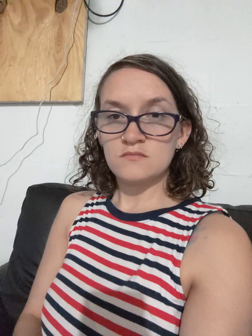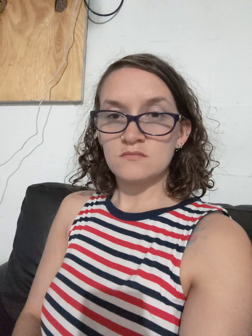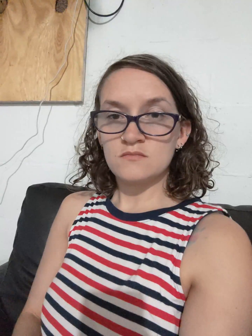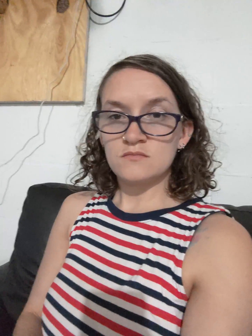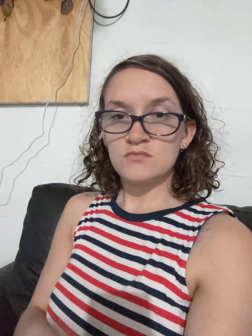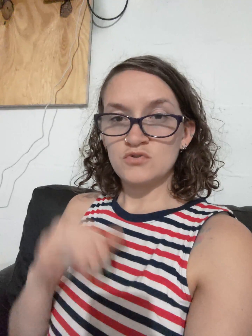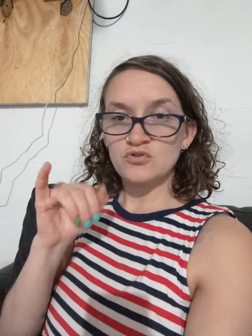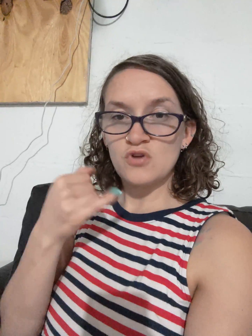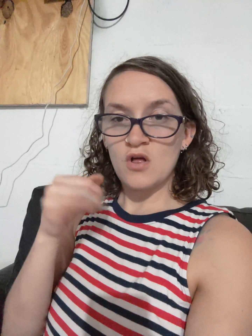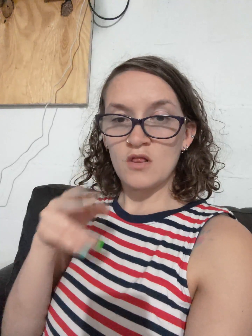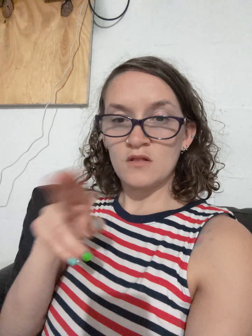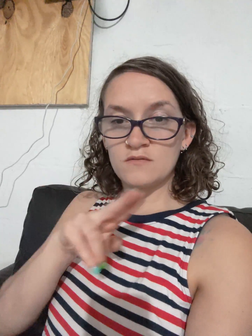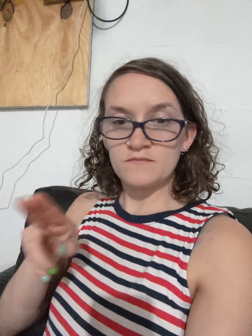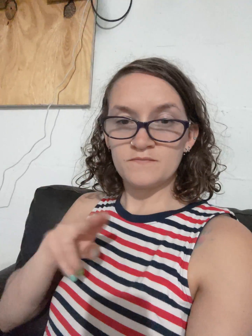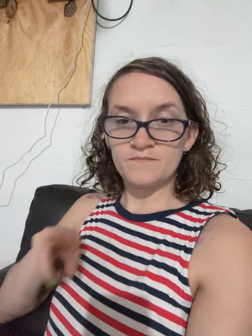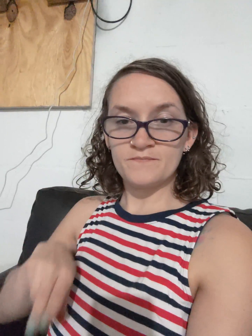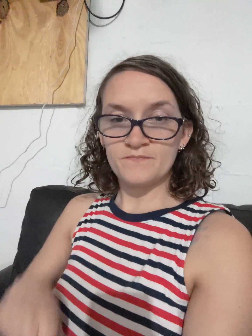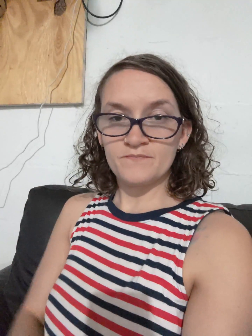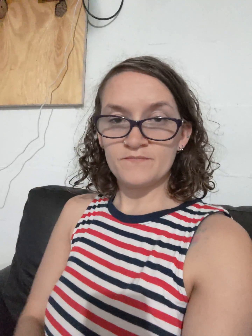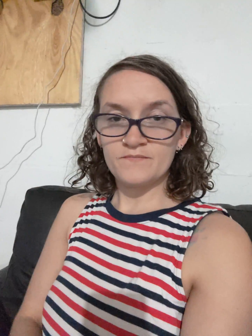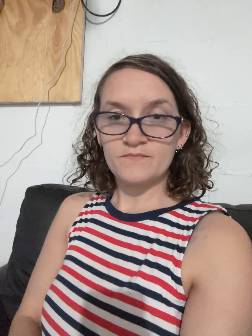jelly